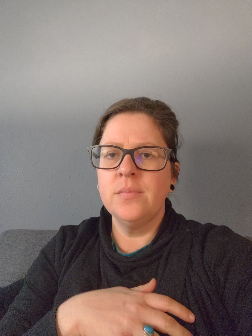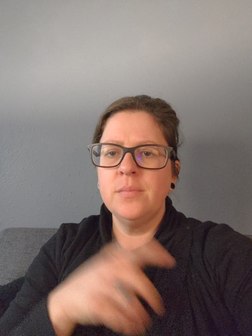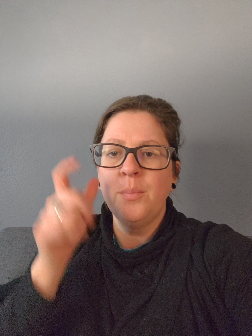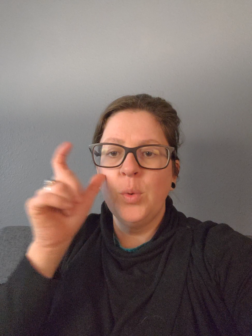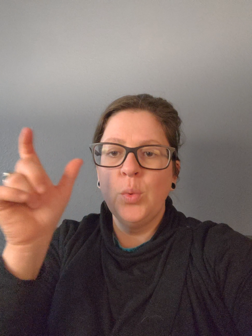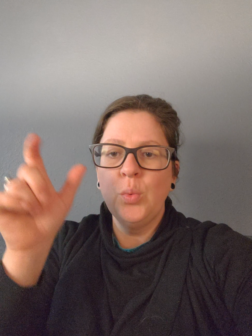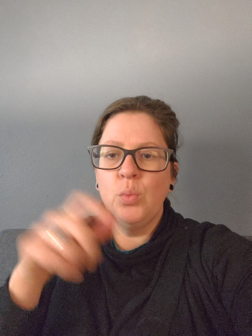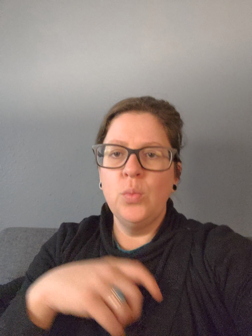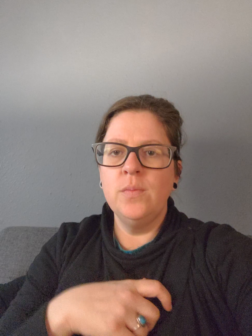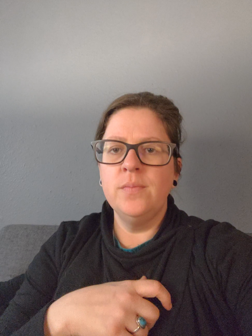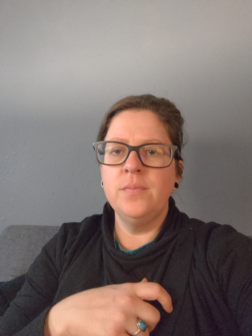moon